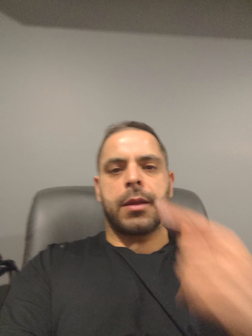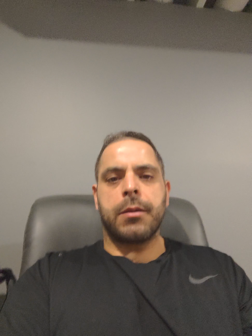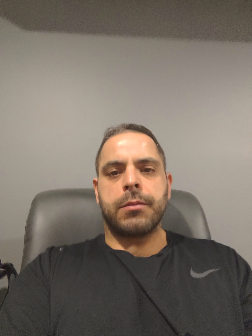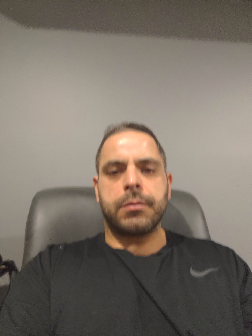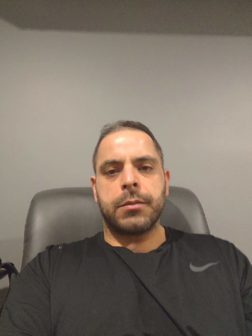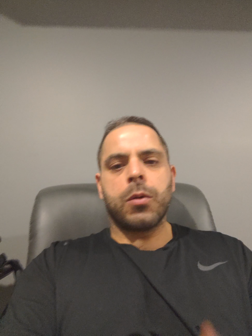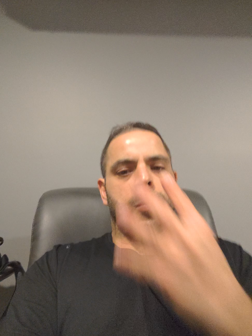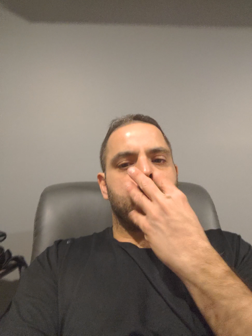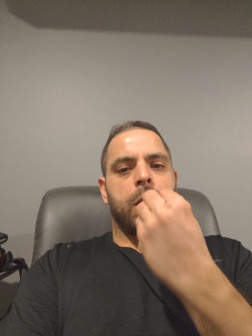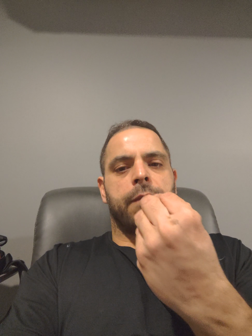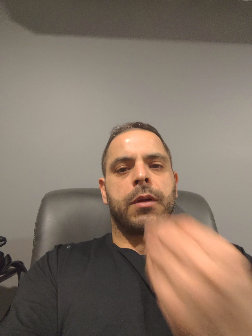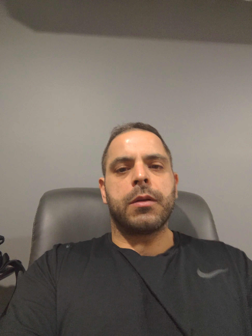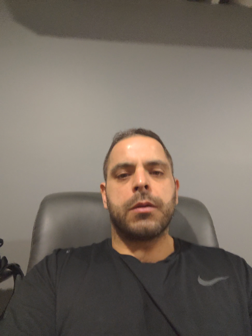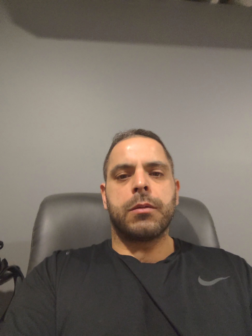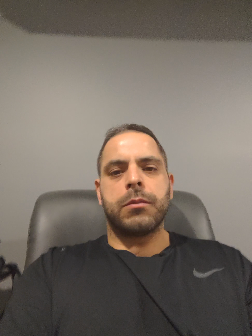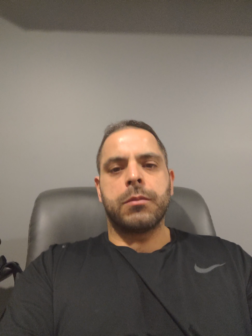wolf